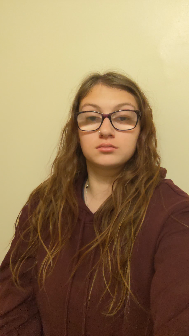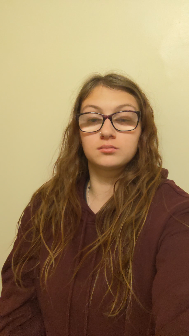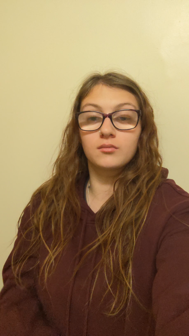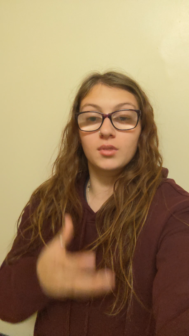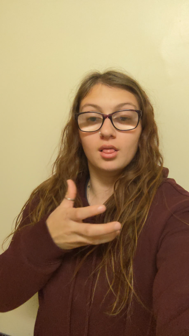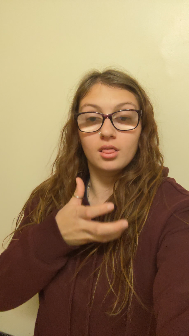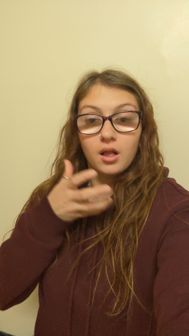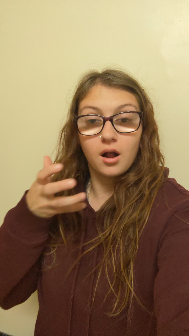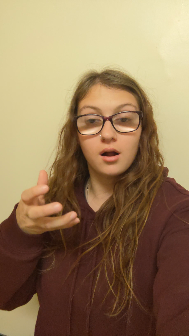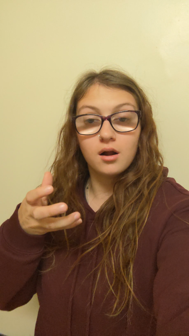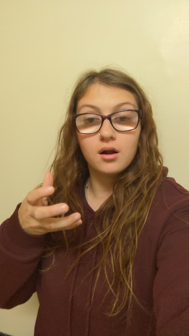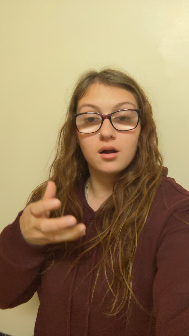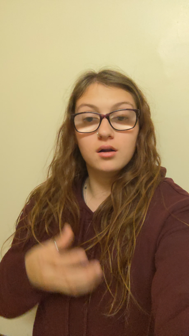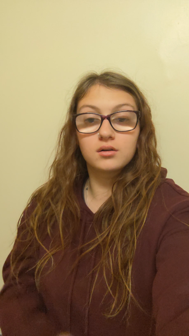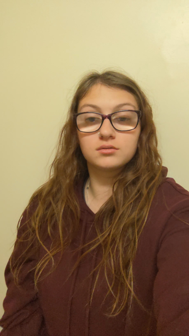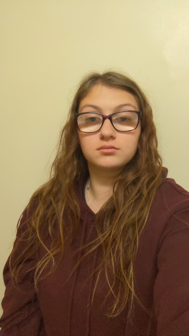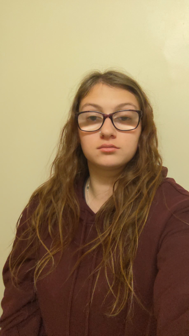a lot